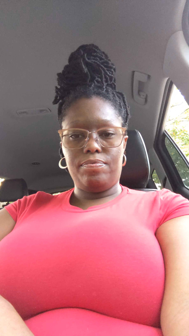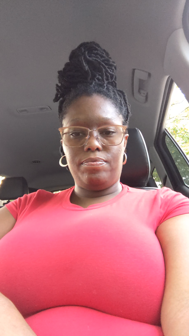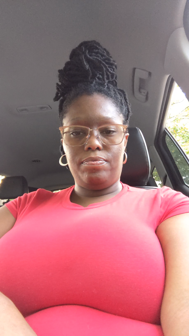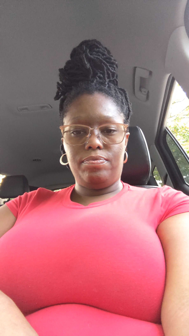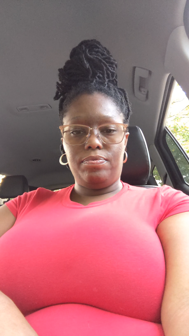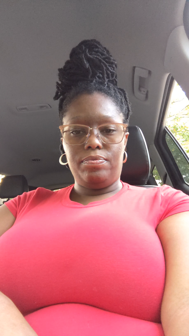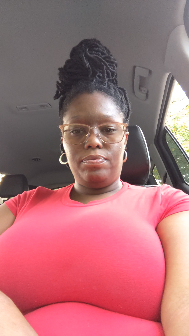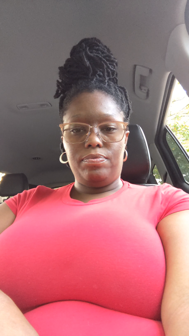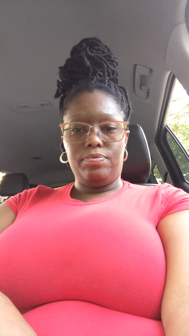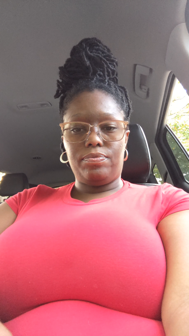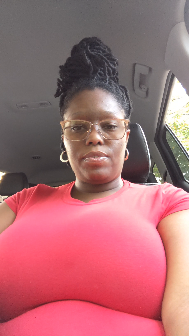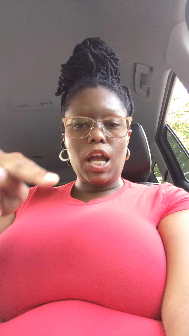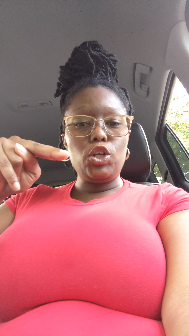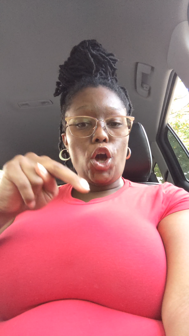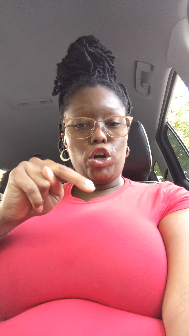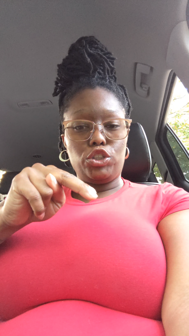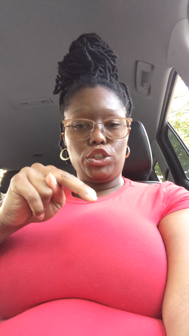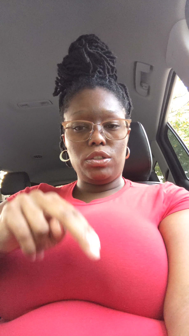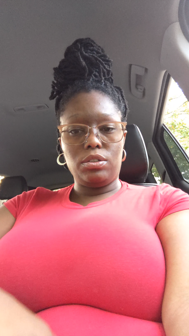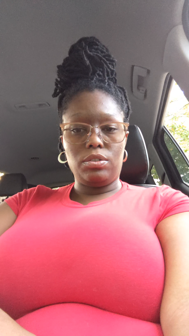nurse